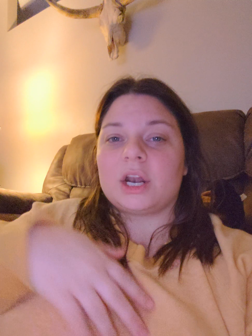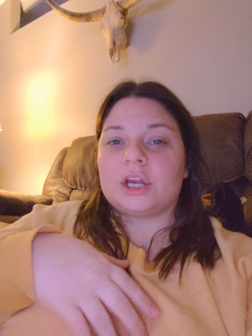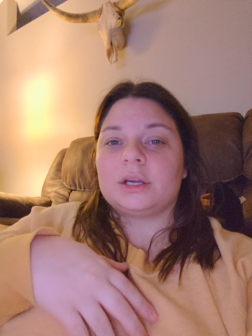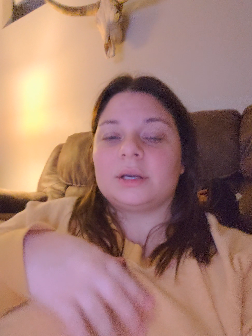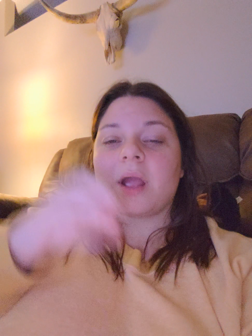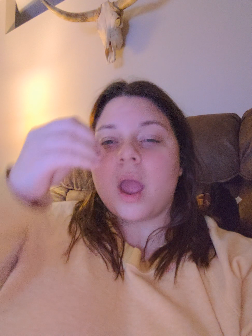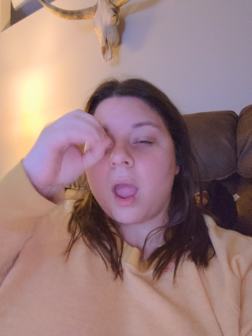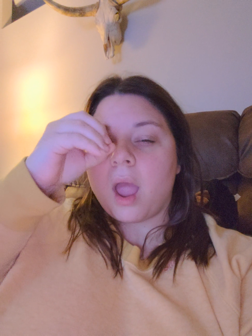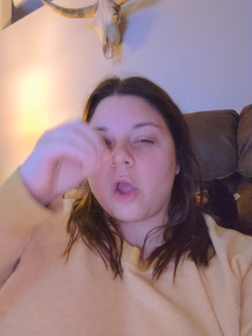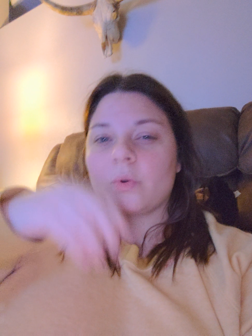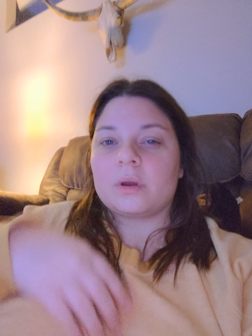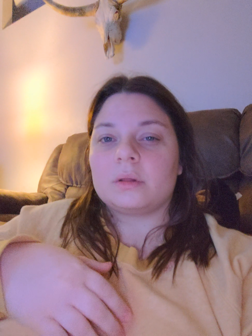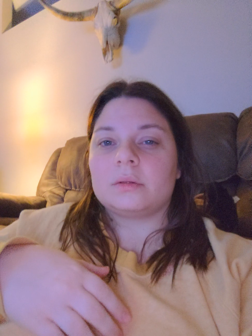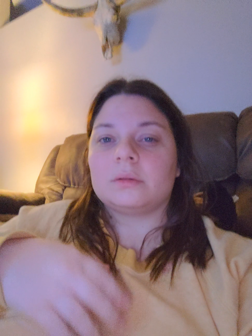owl